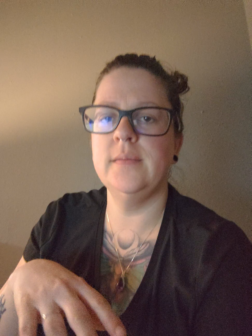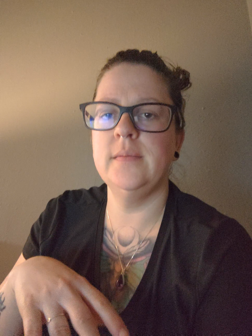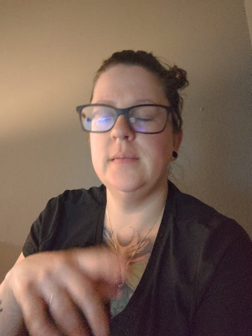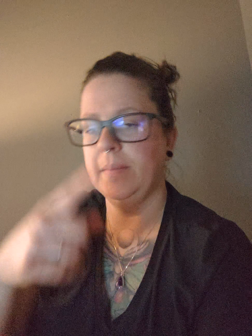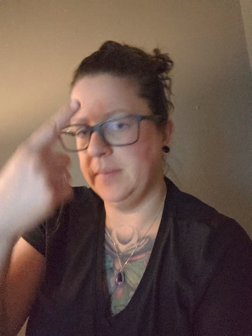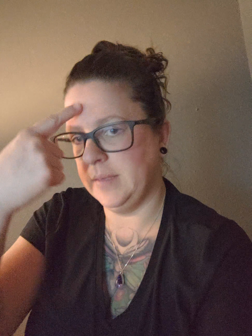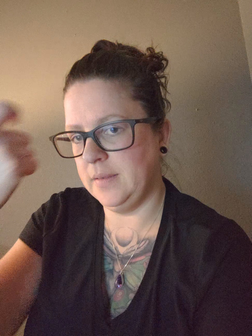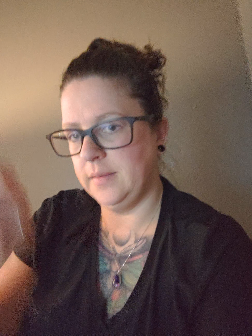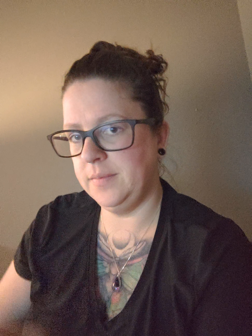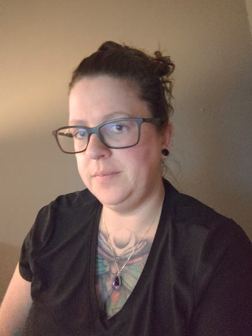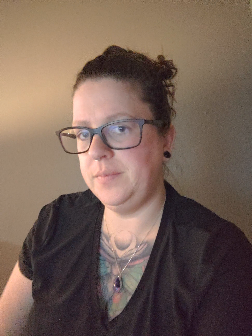because